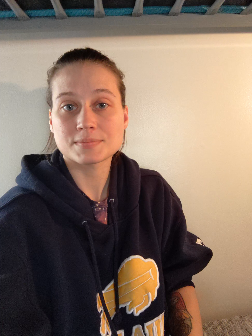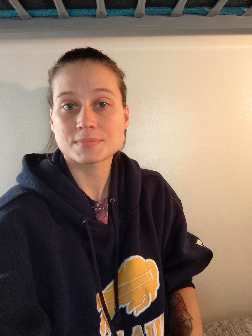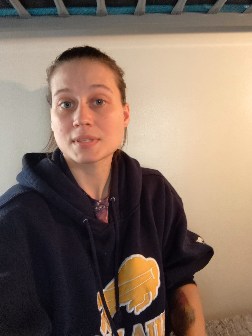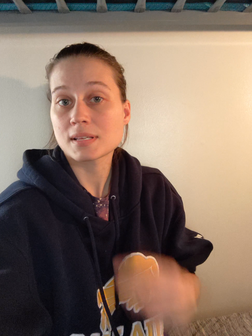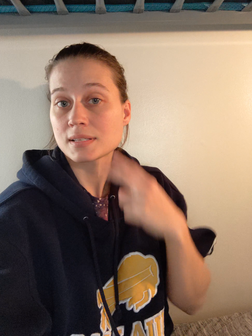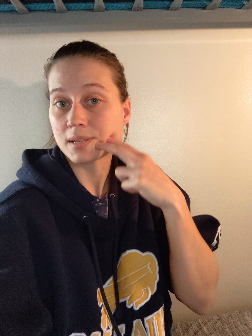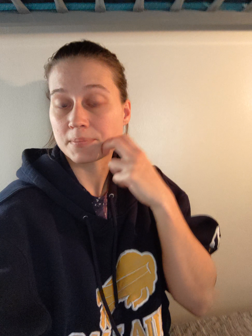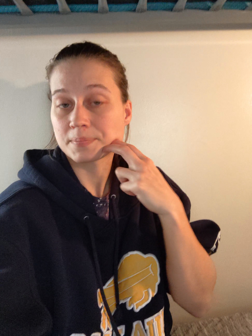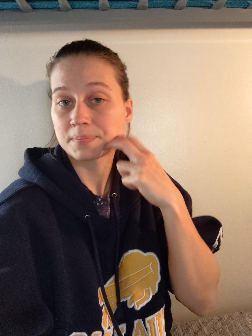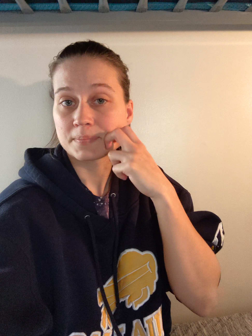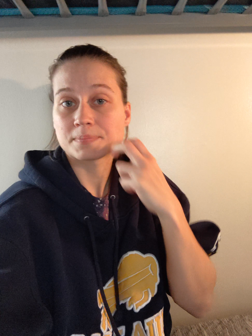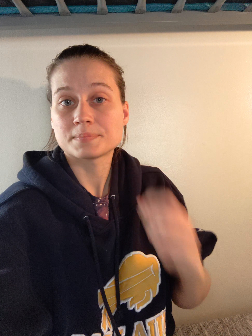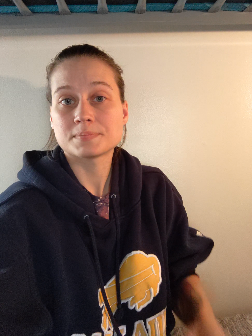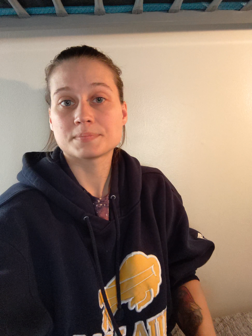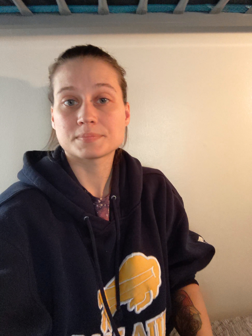gum